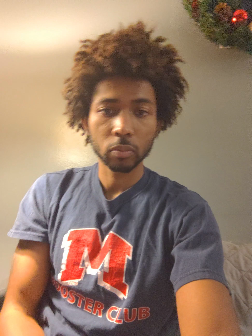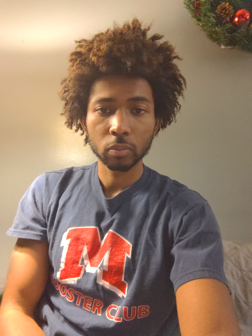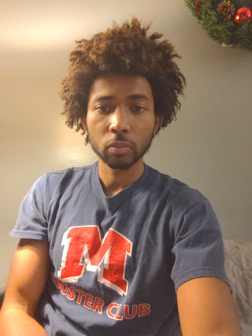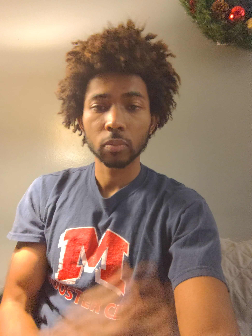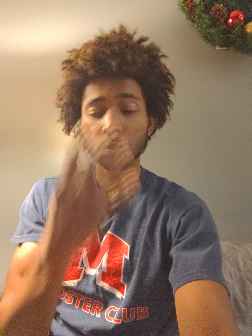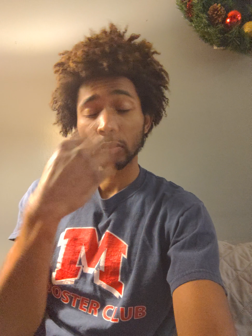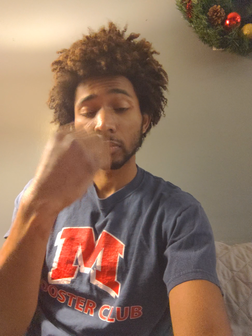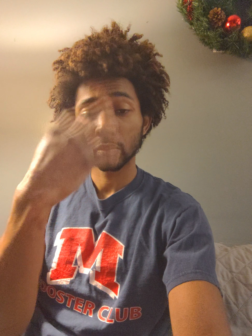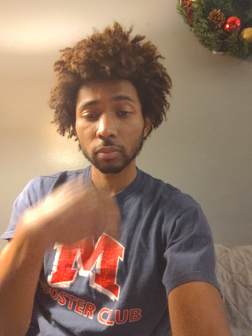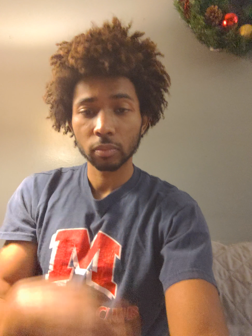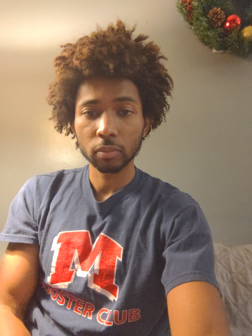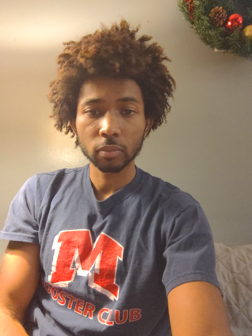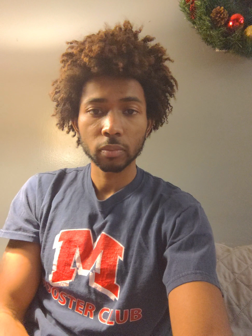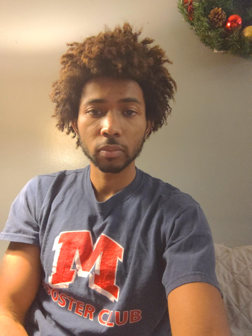sleepy